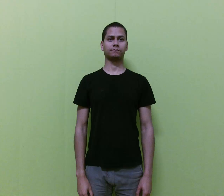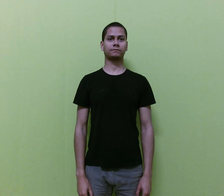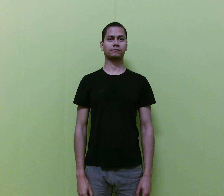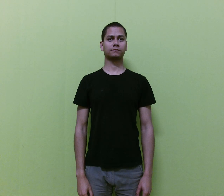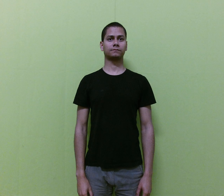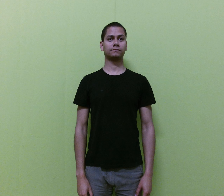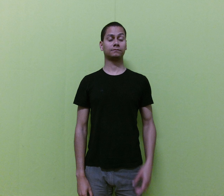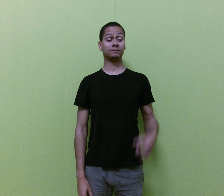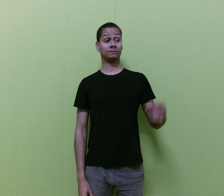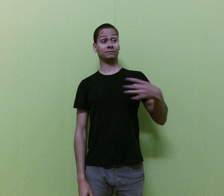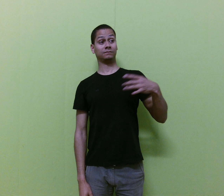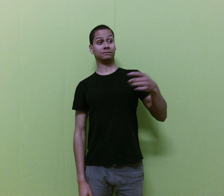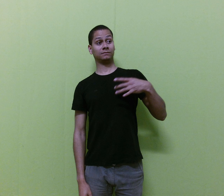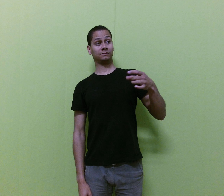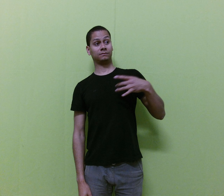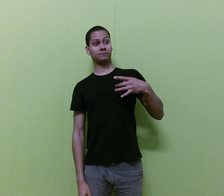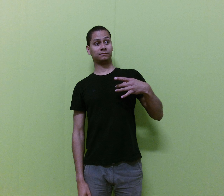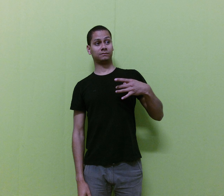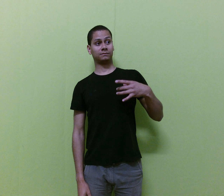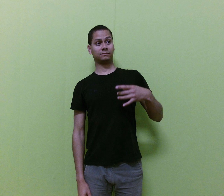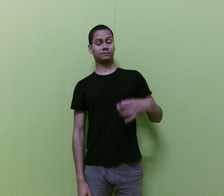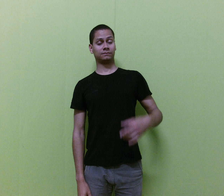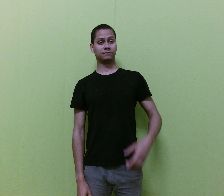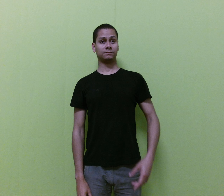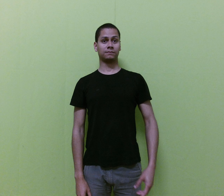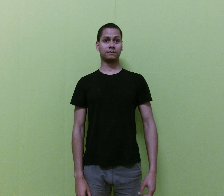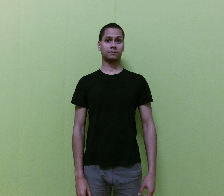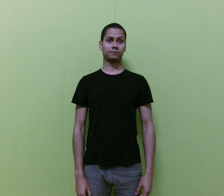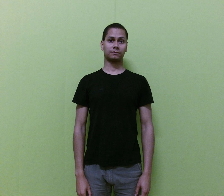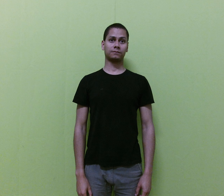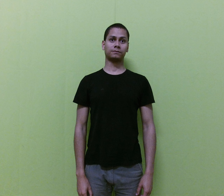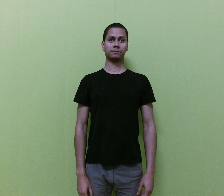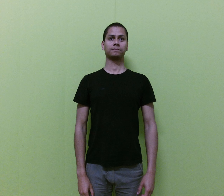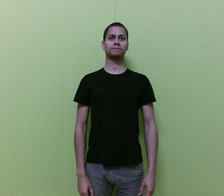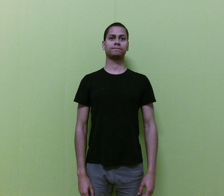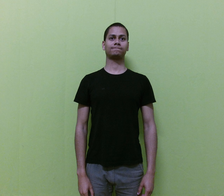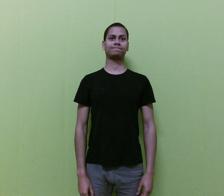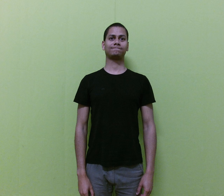medo